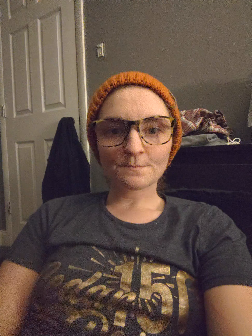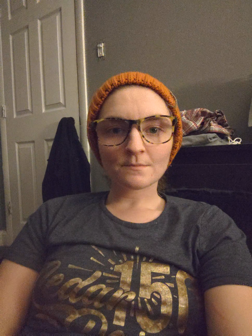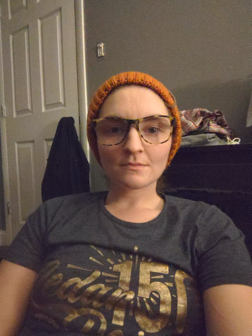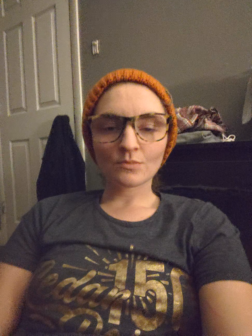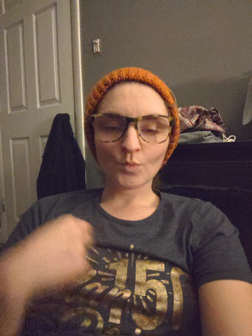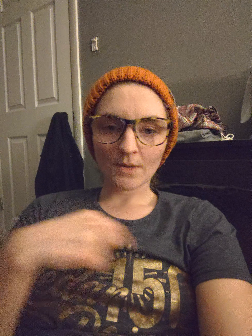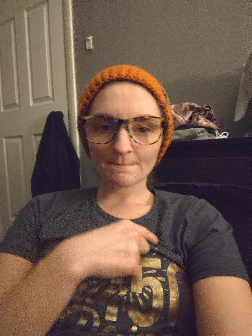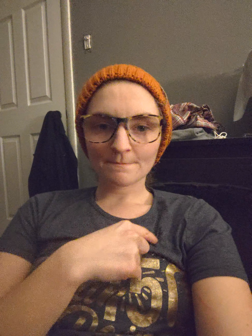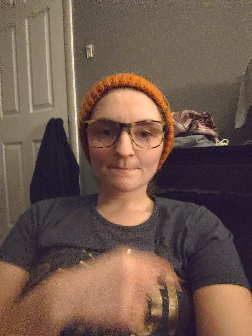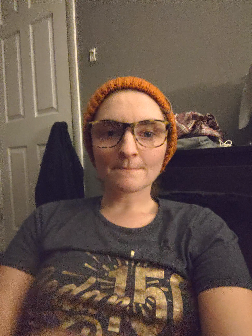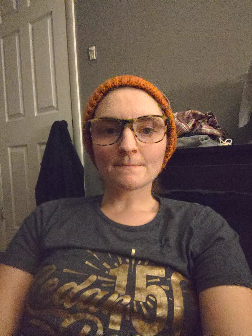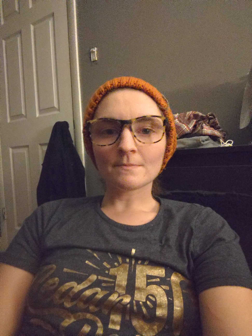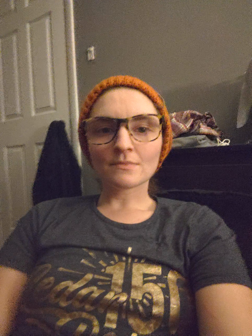we